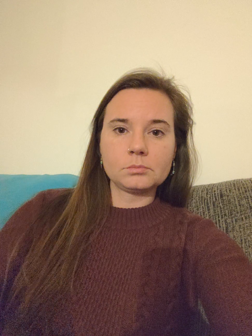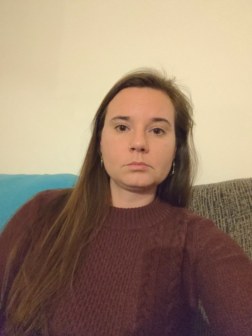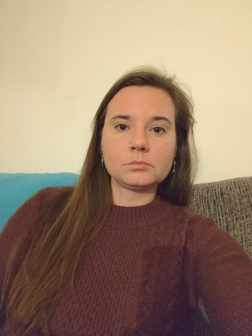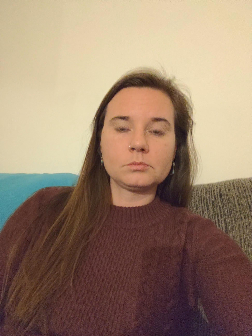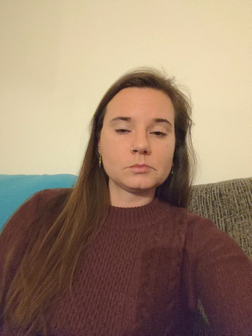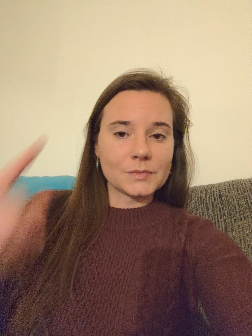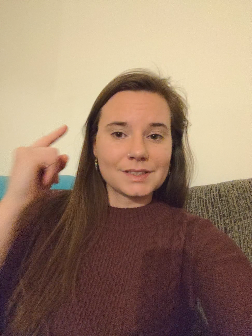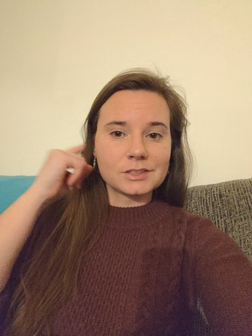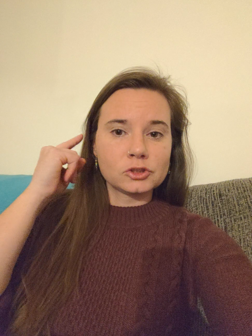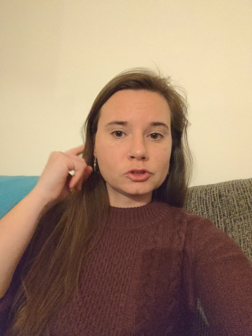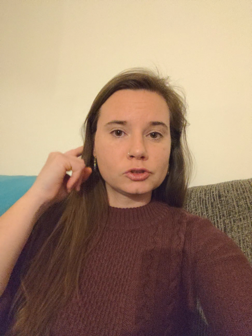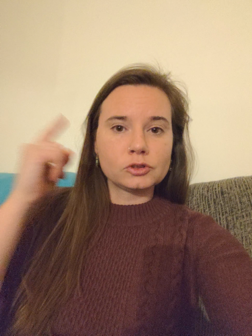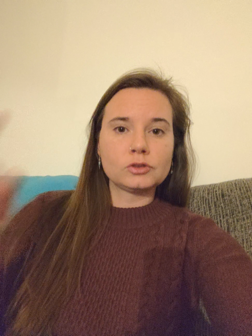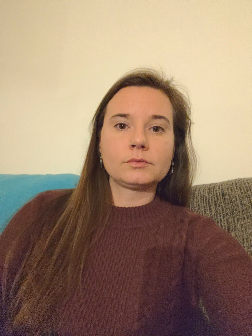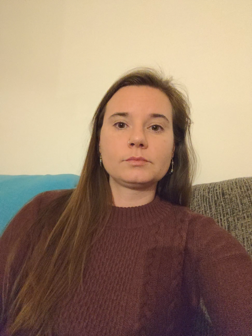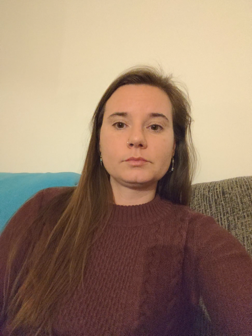ear